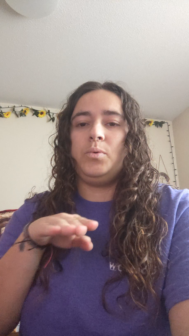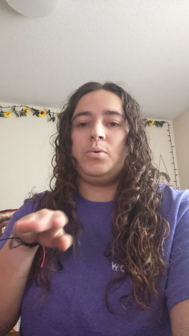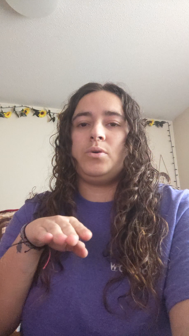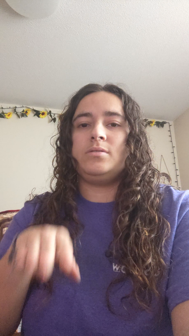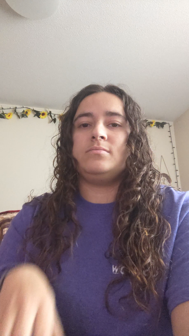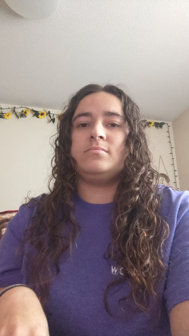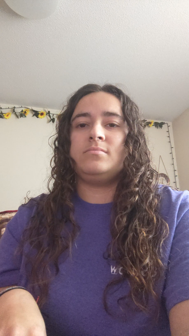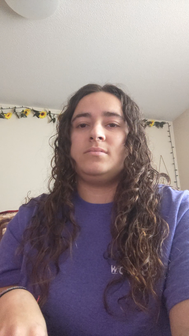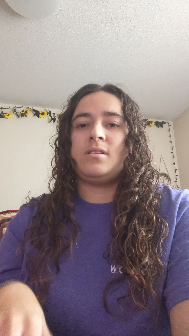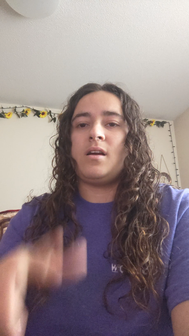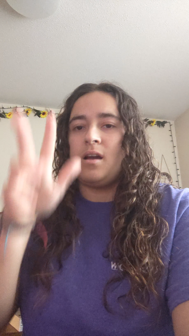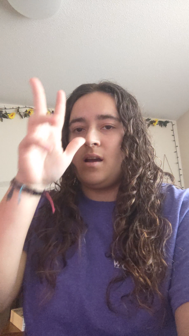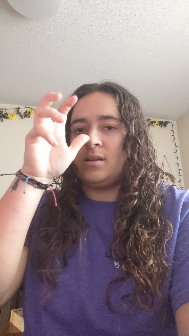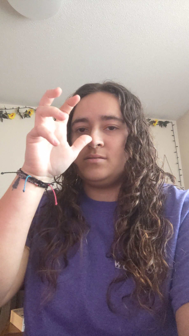ant